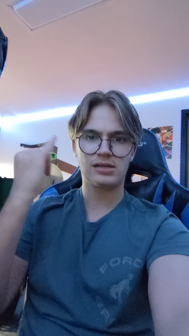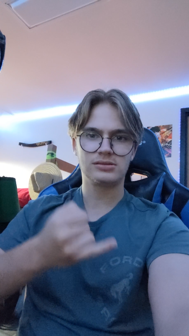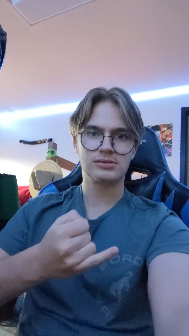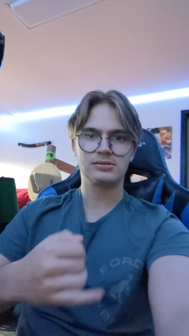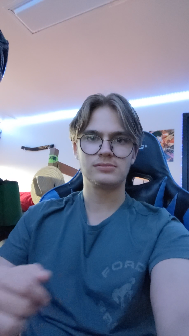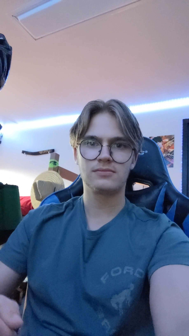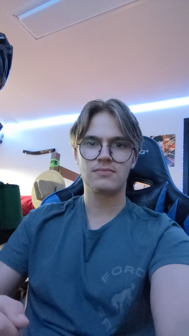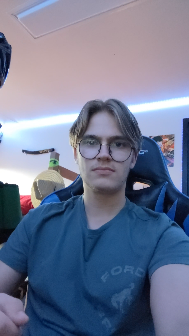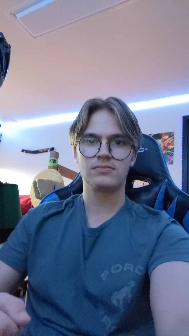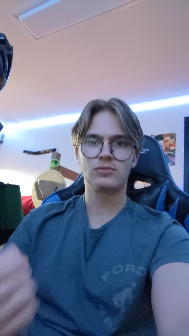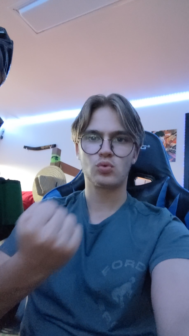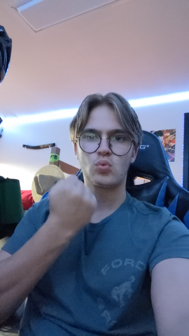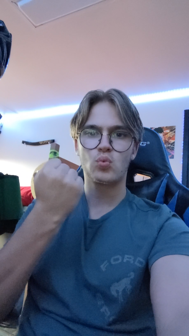hold